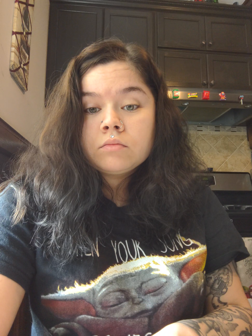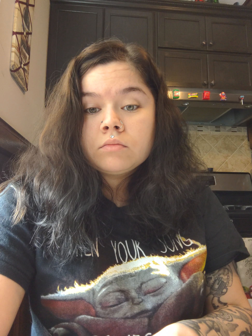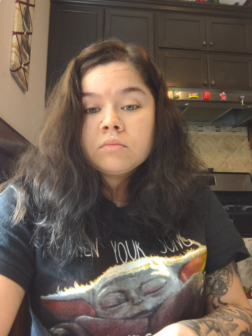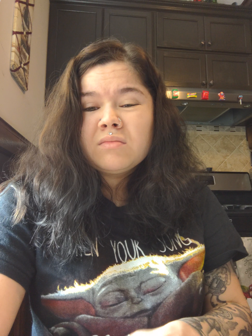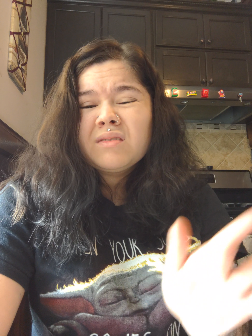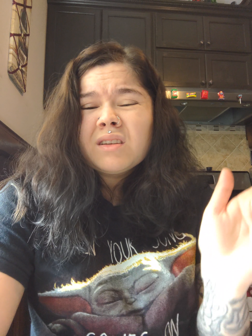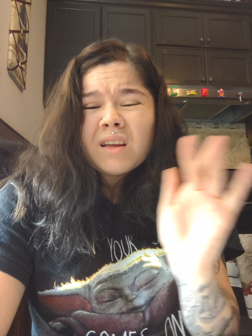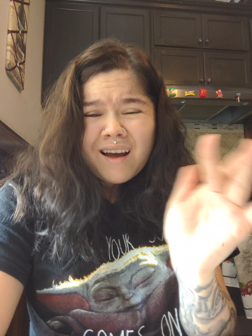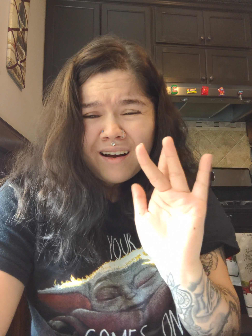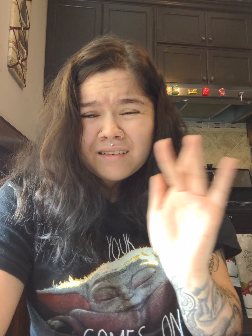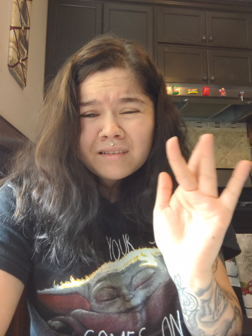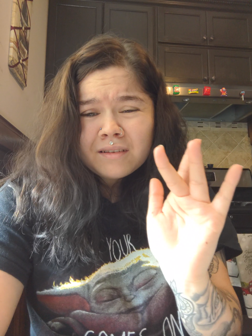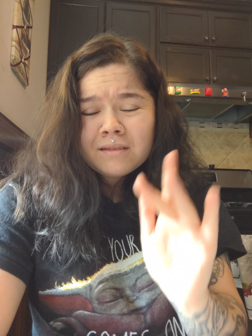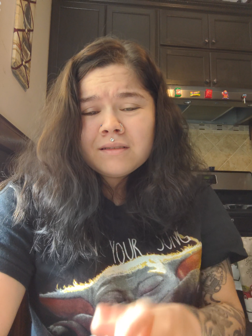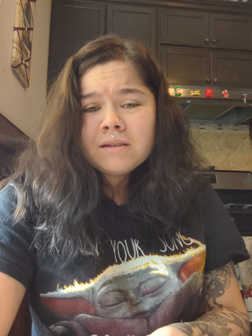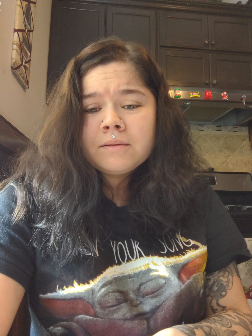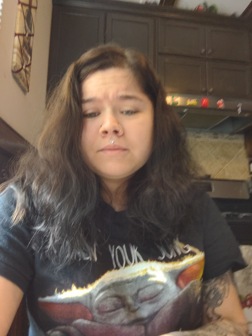yucky